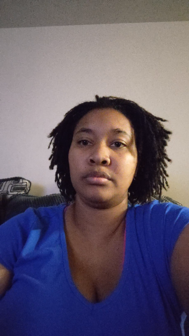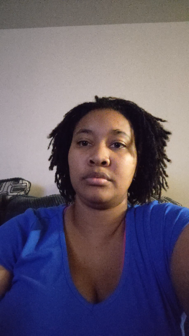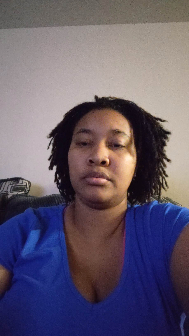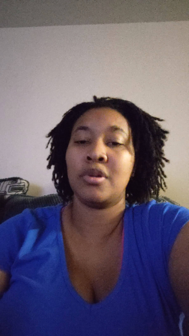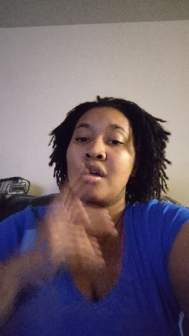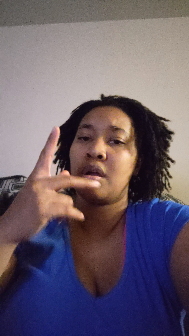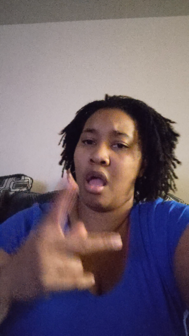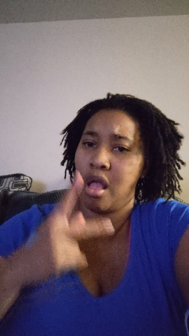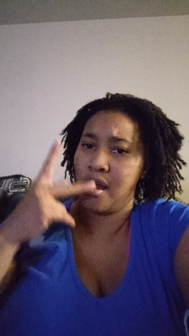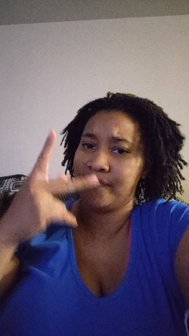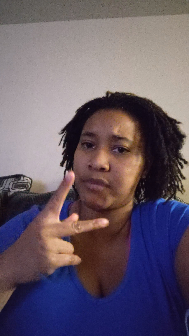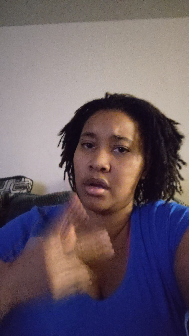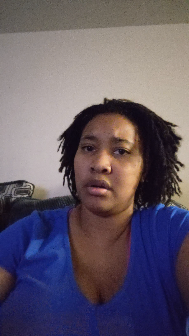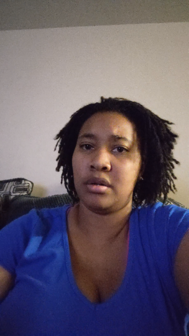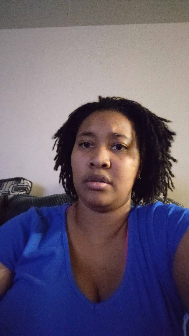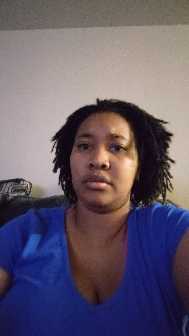careful